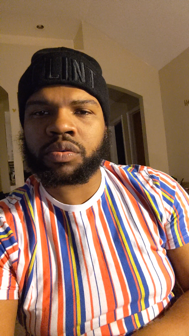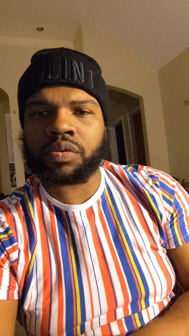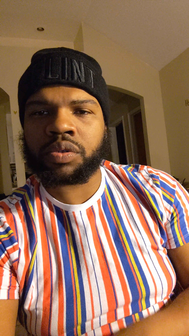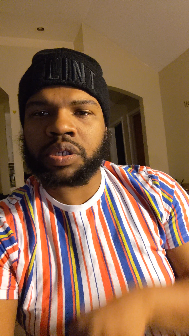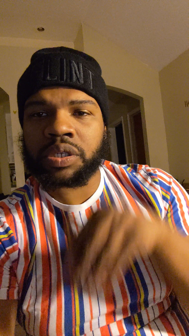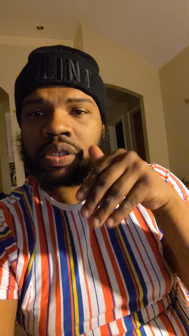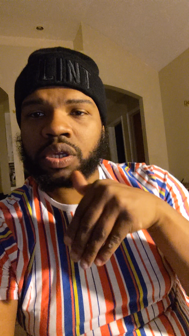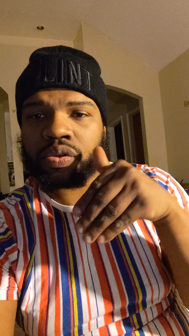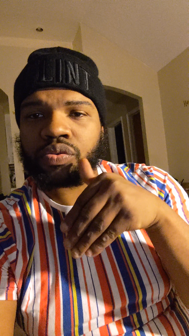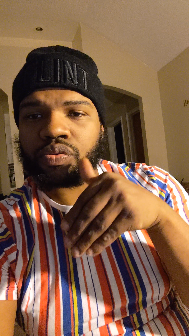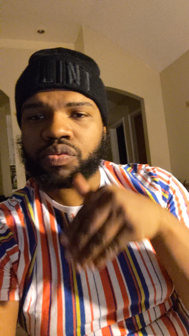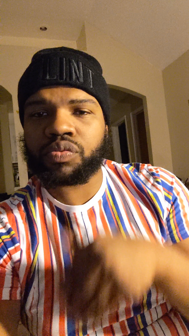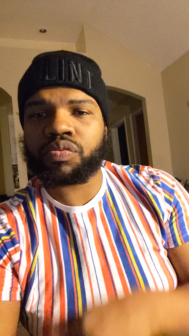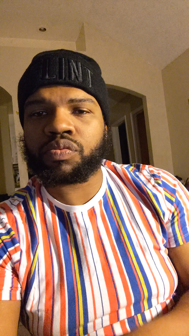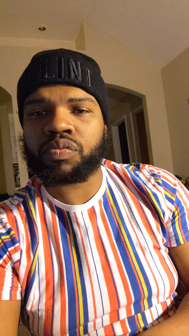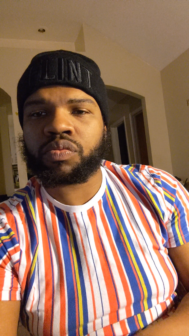doctor